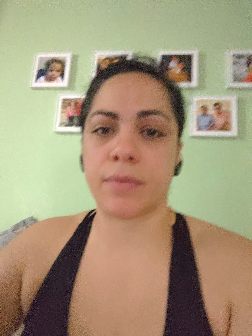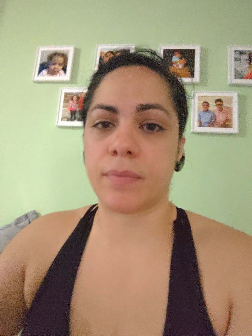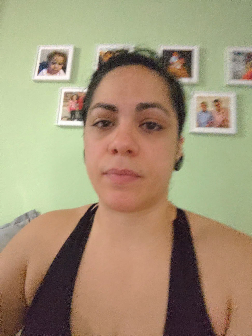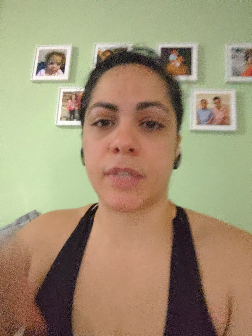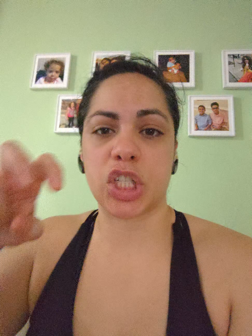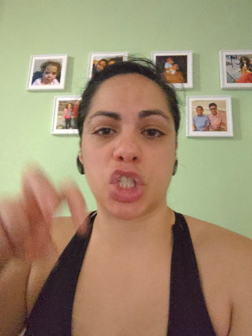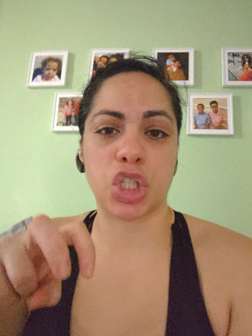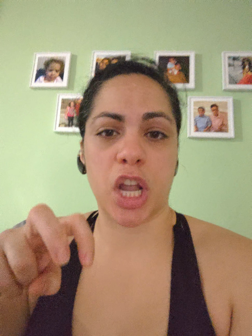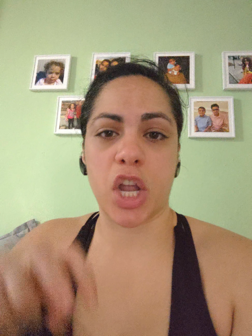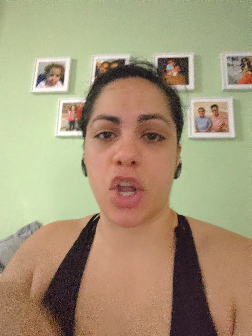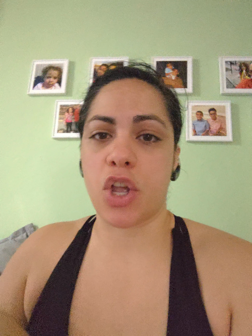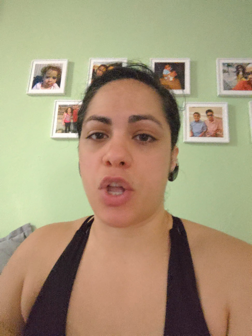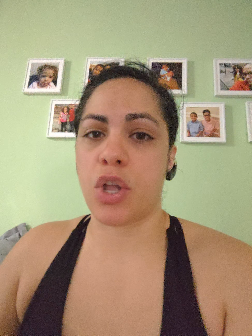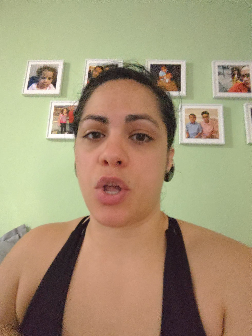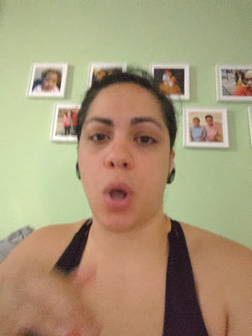chair